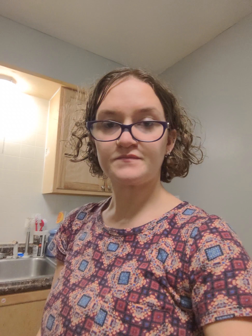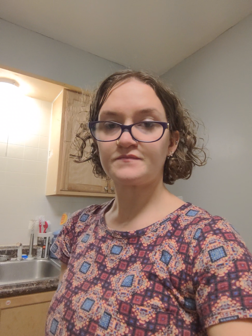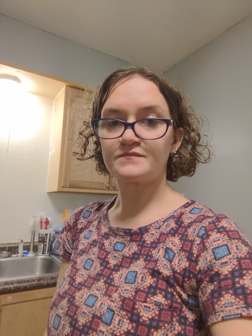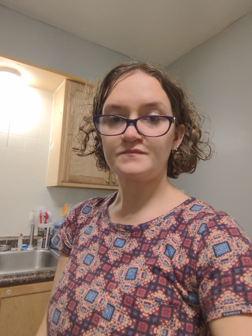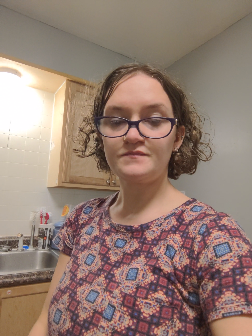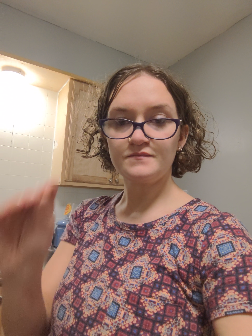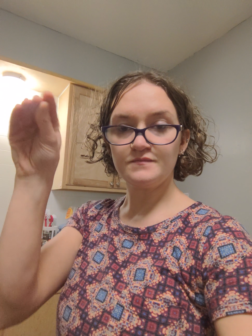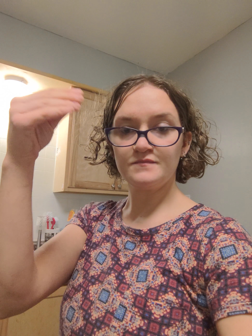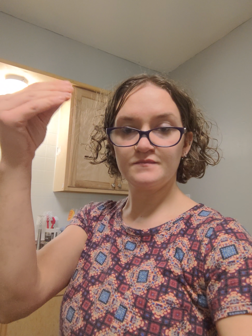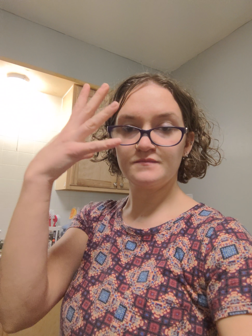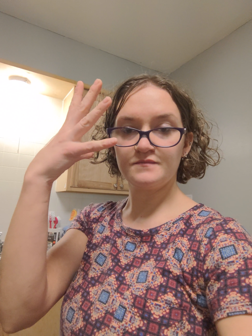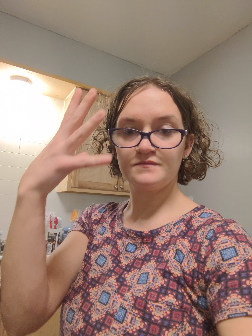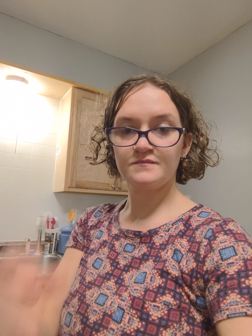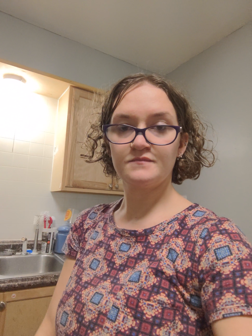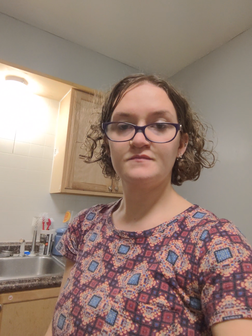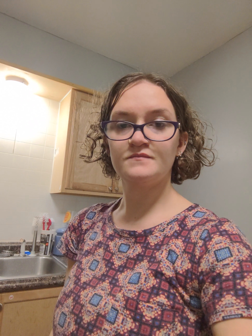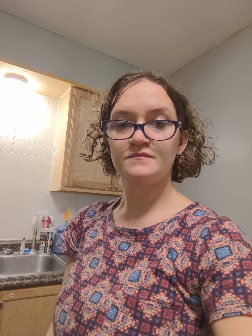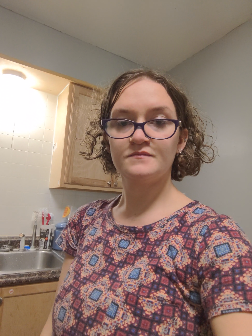sun